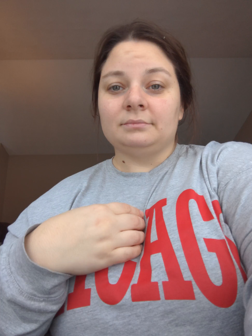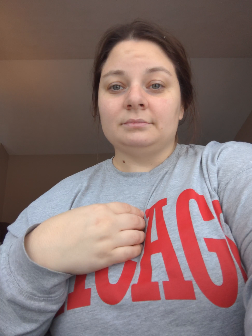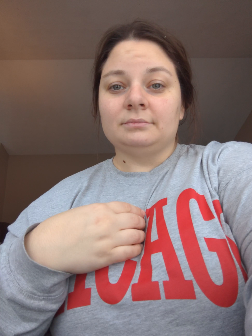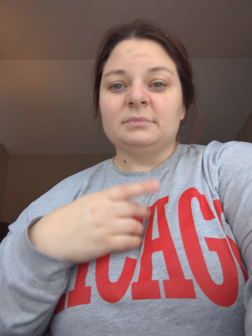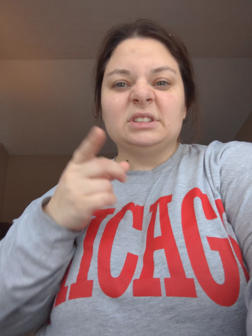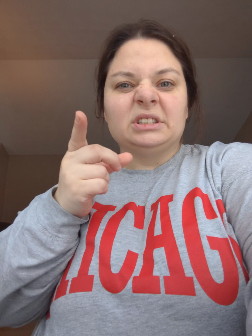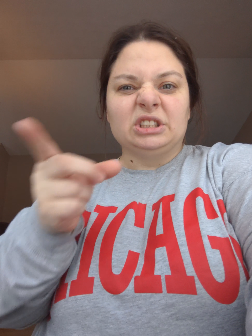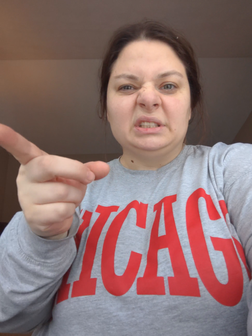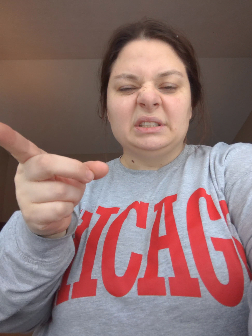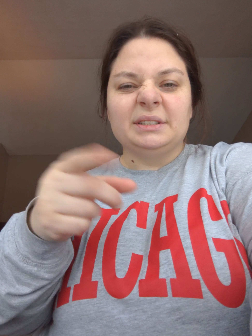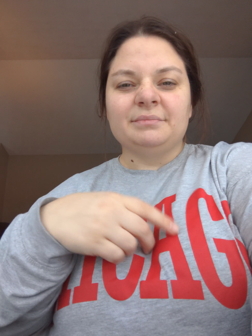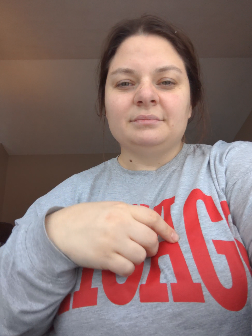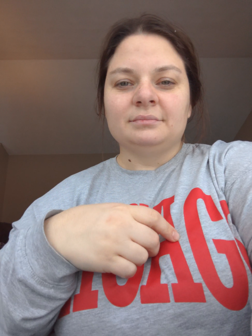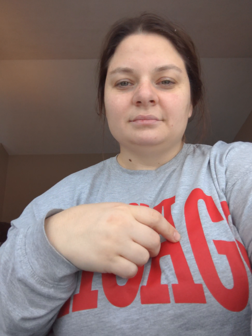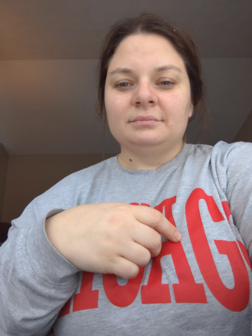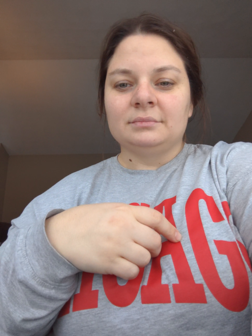he/she/it